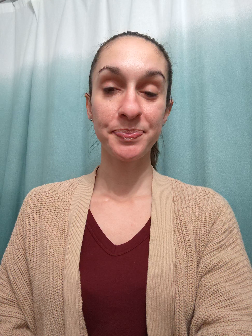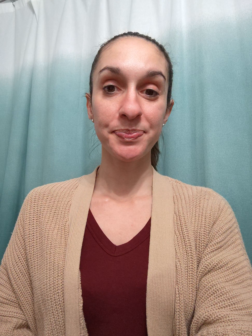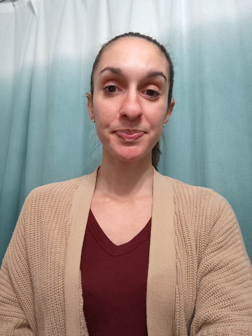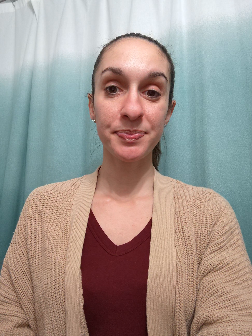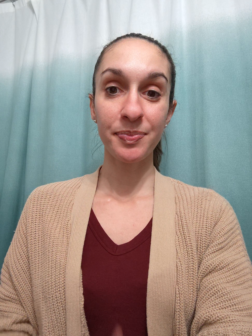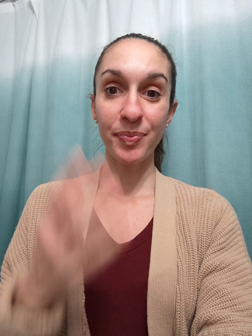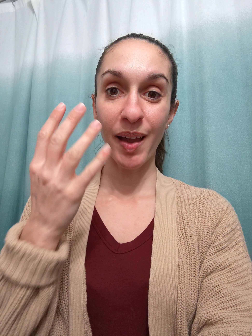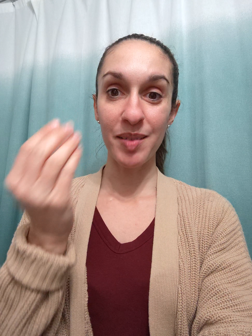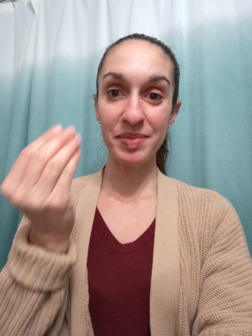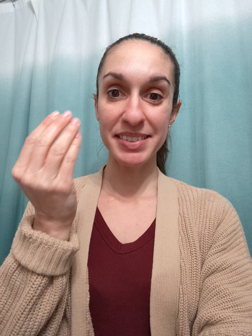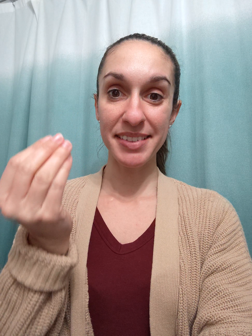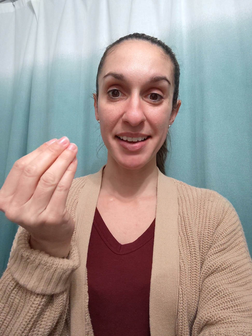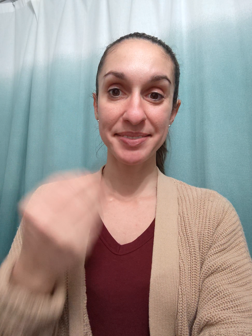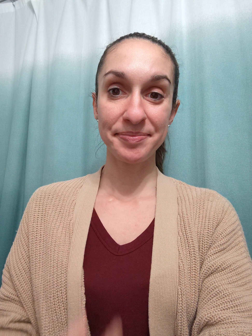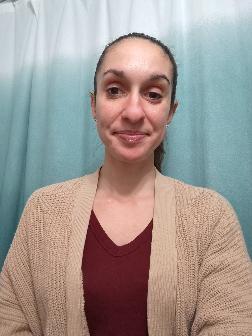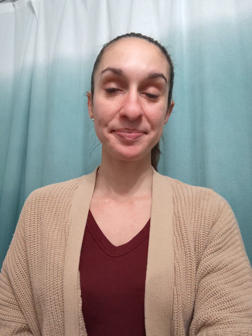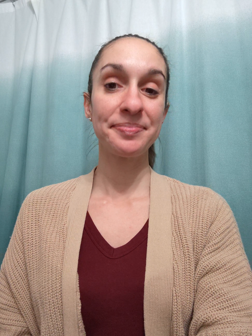outside